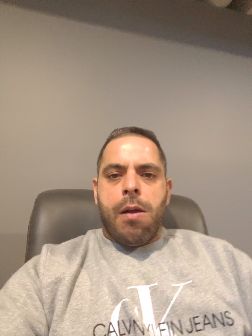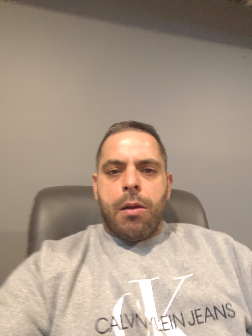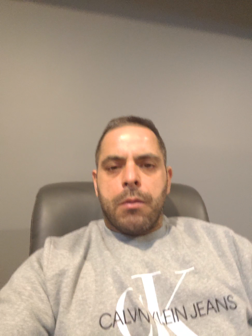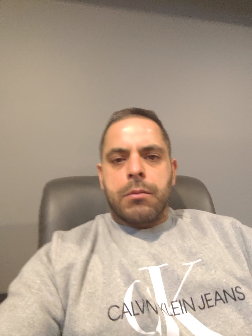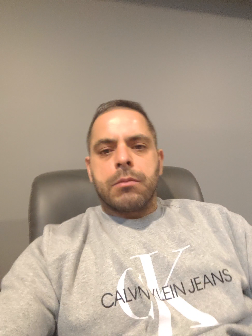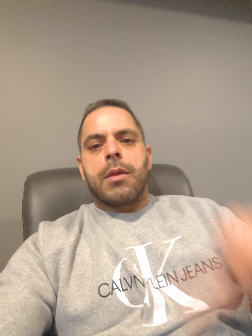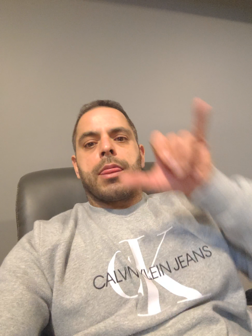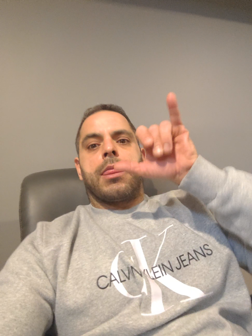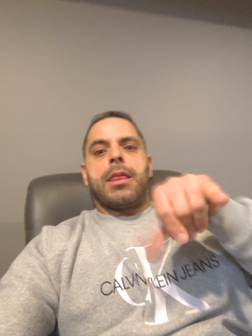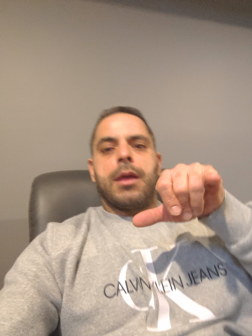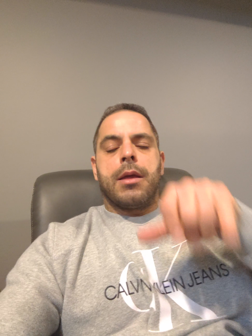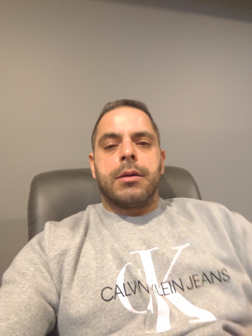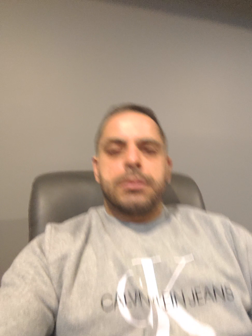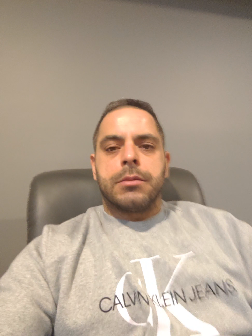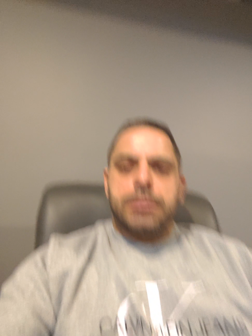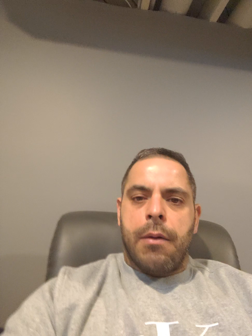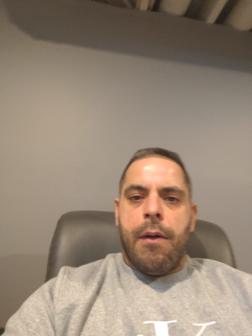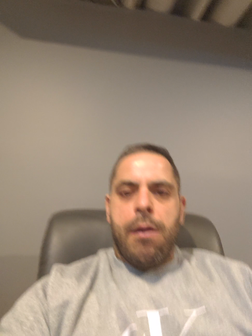that